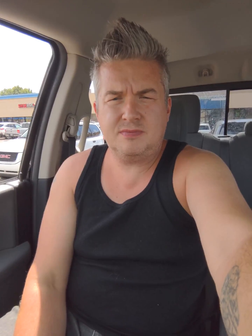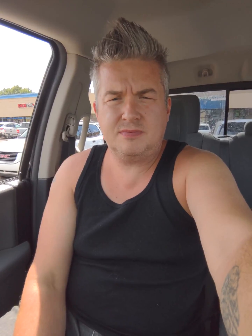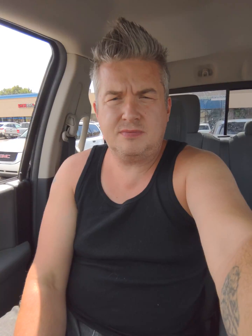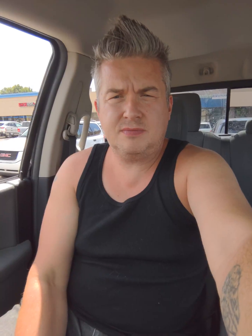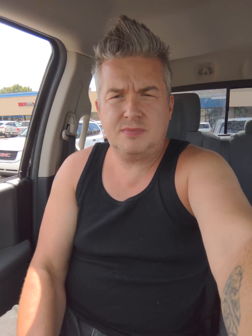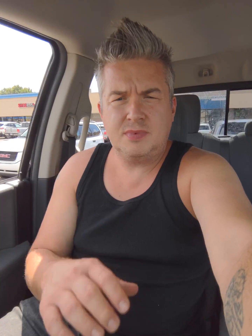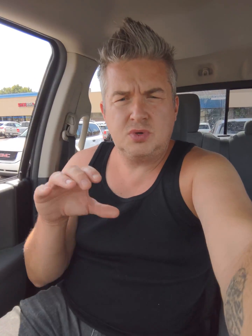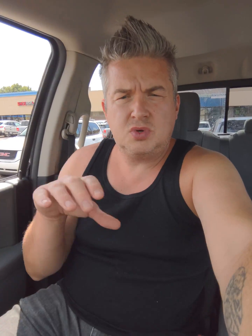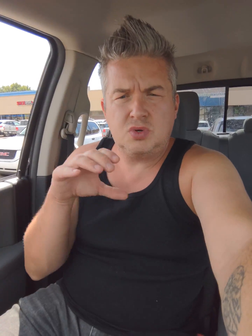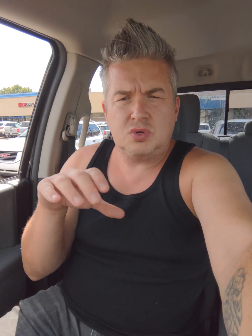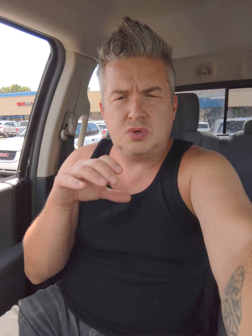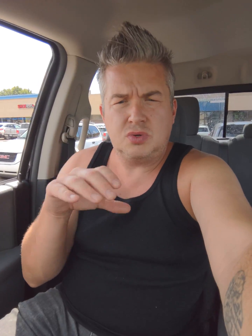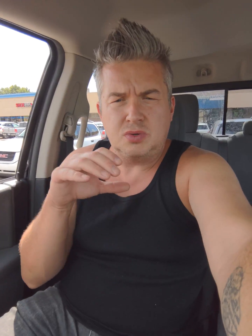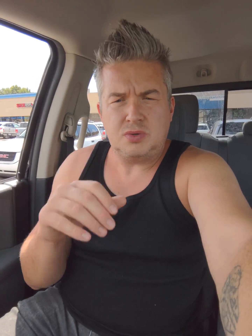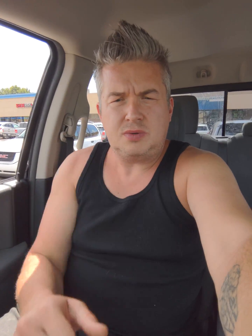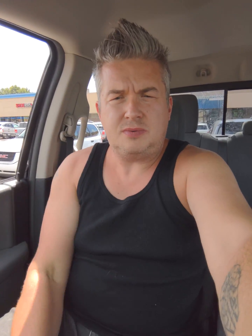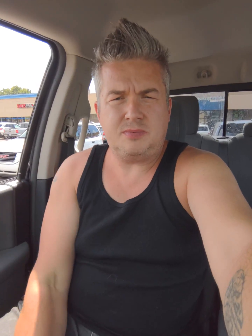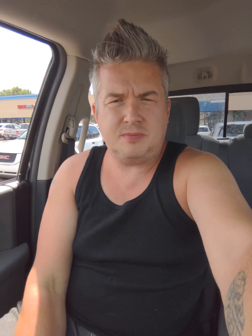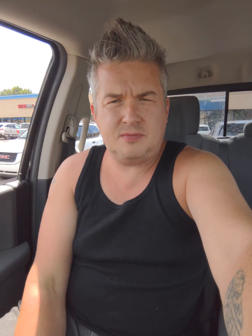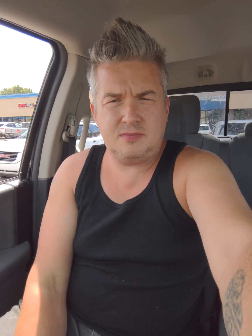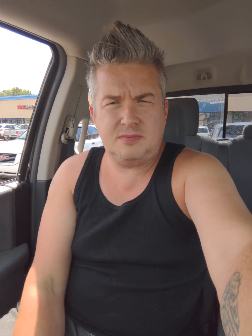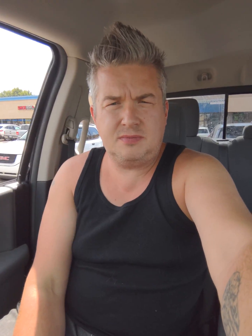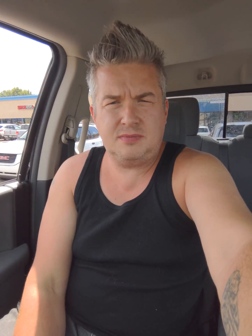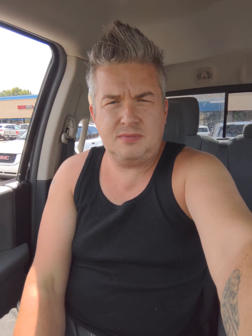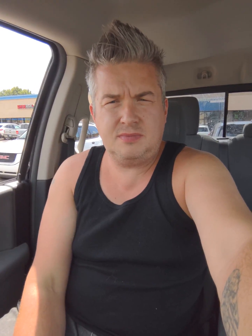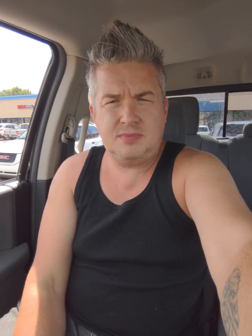does